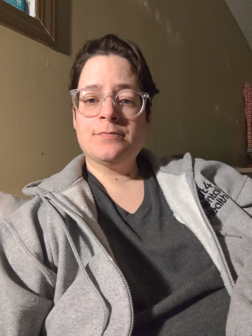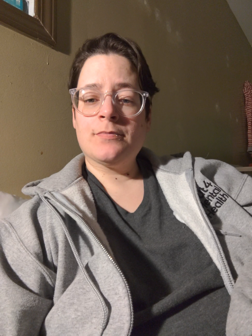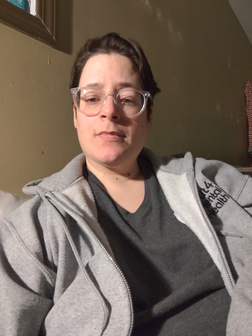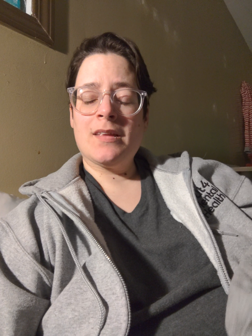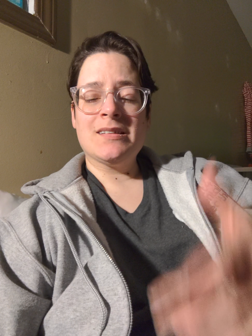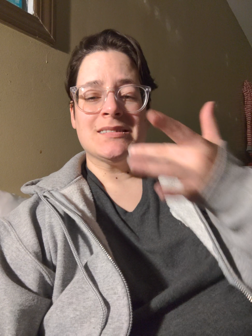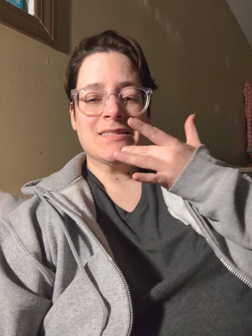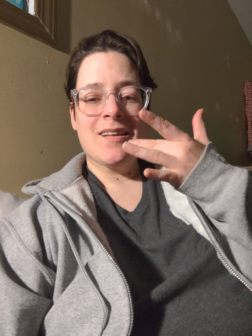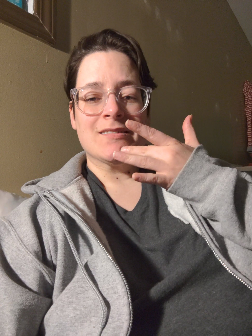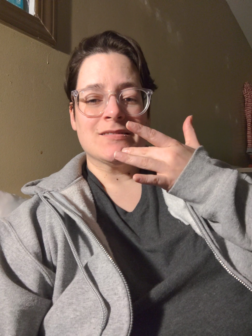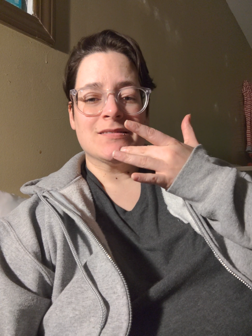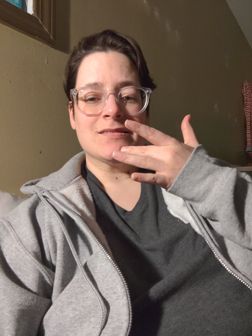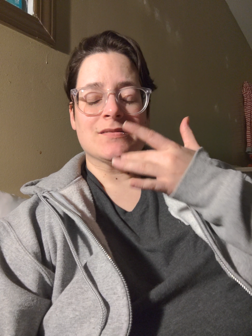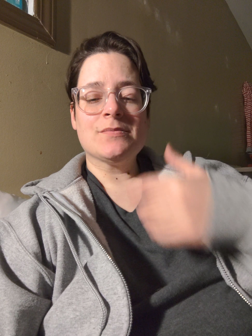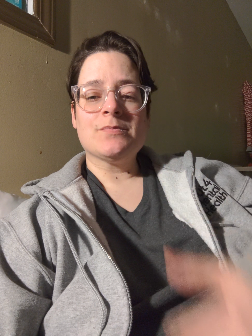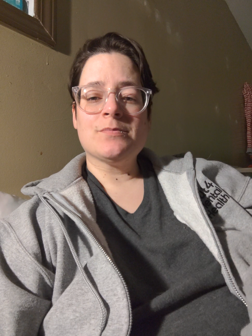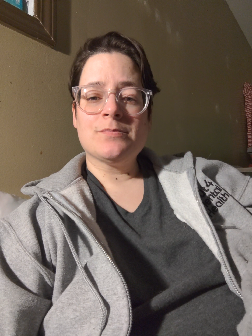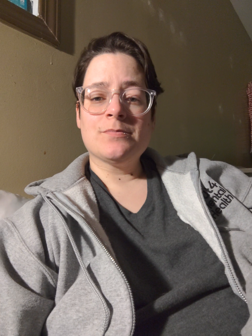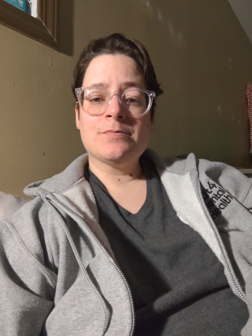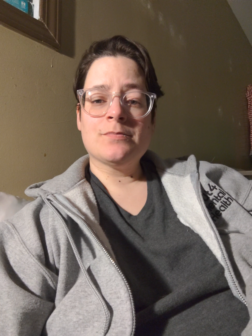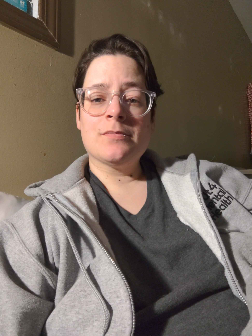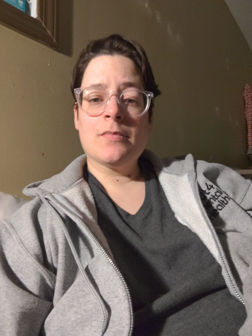taste